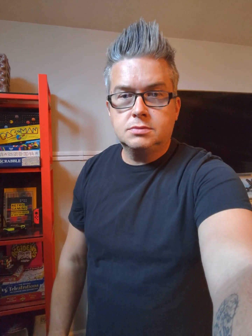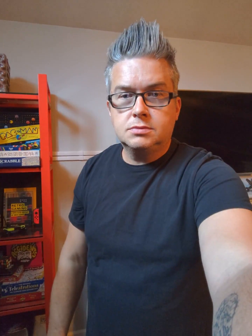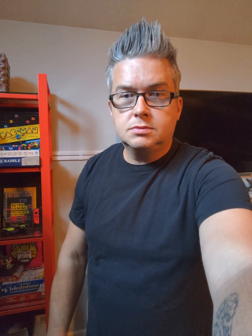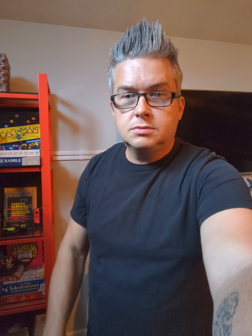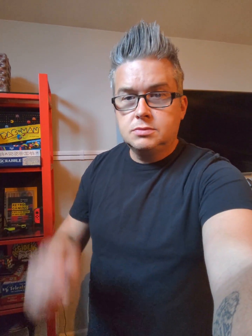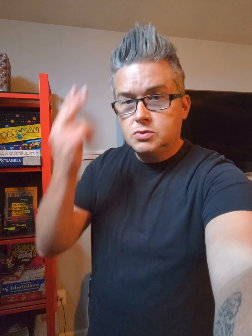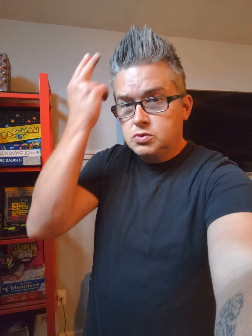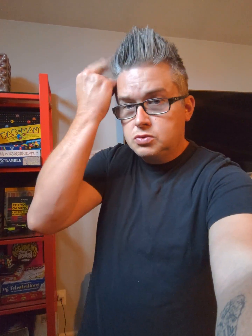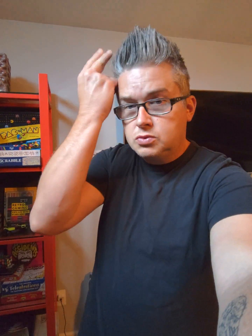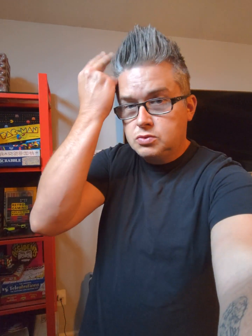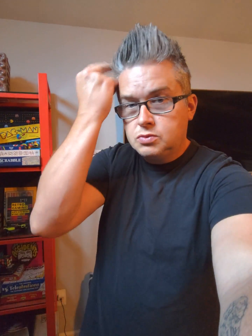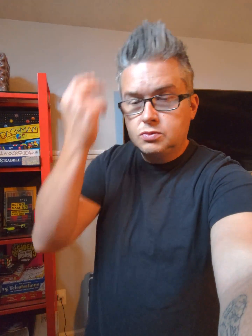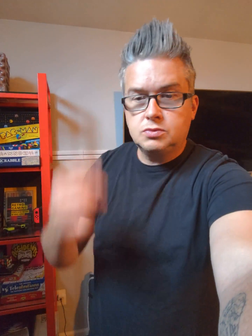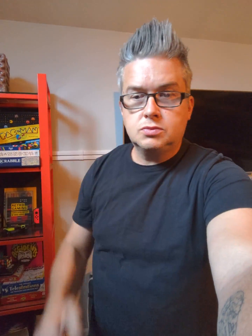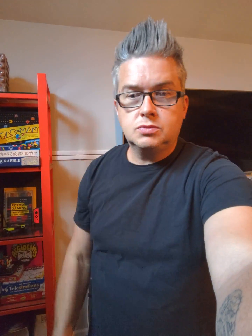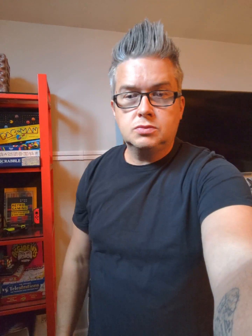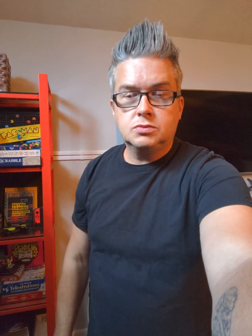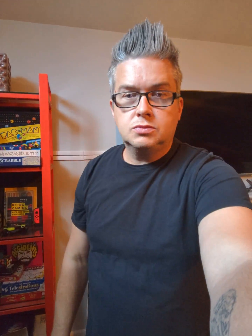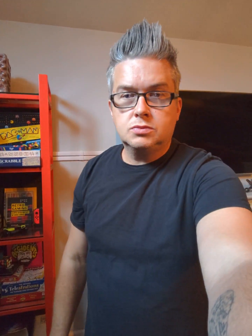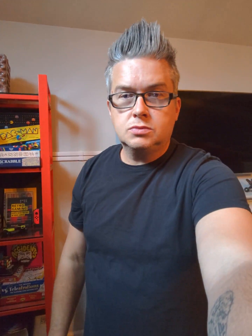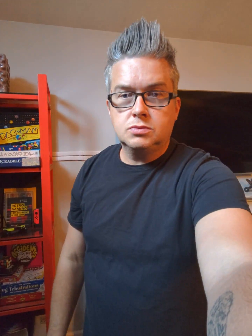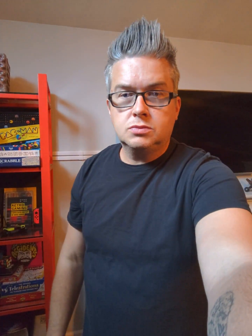bunny